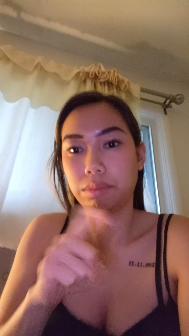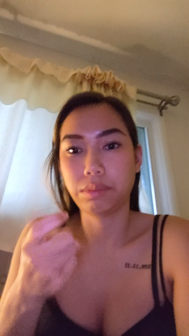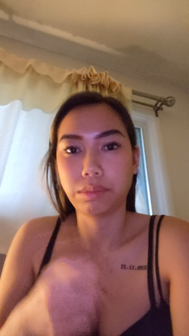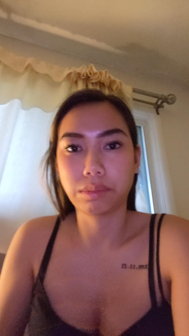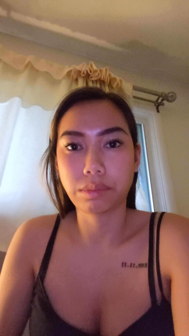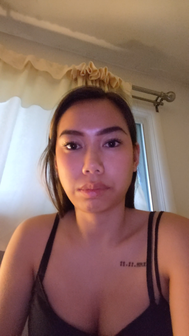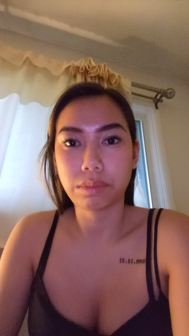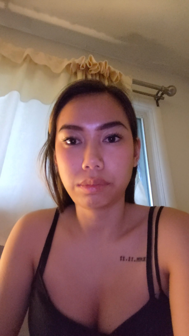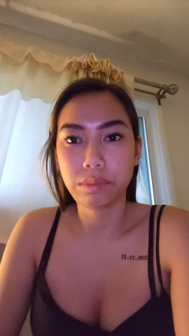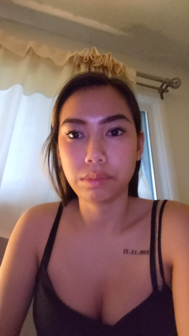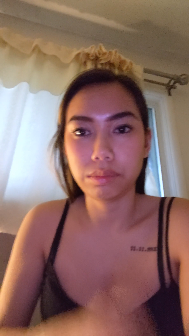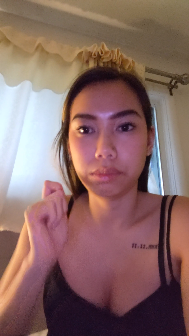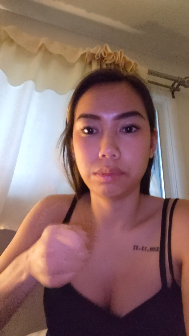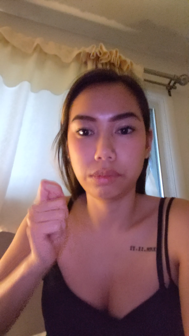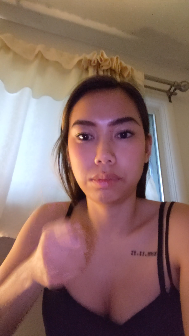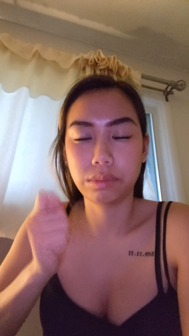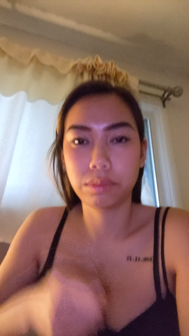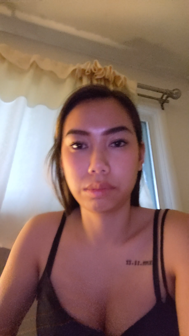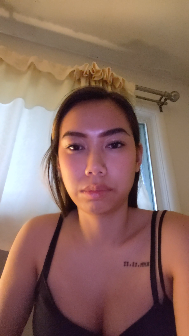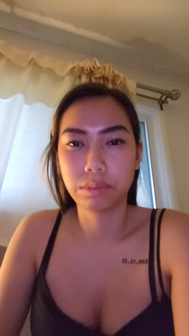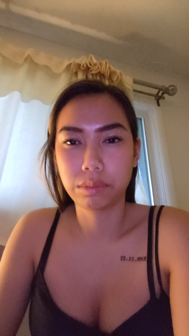hammer